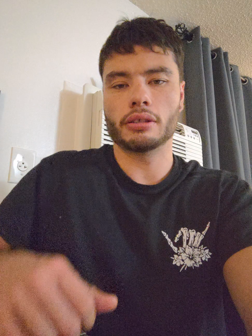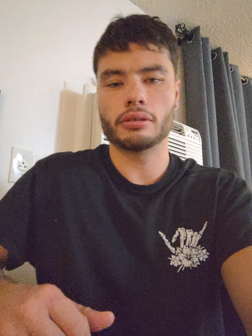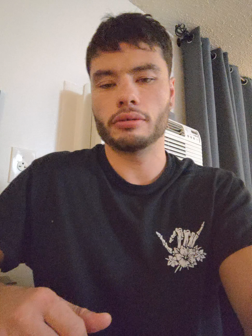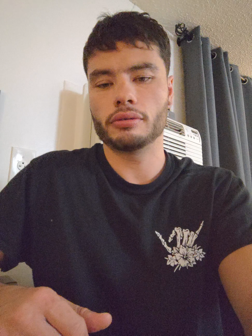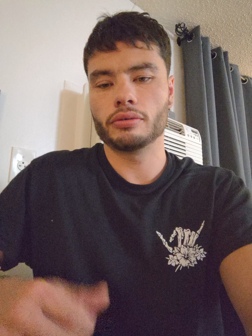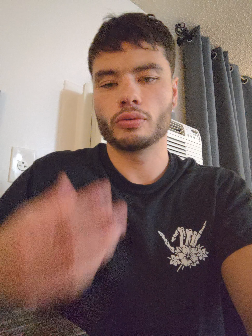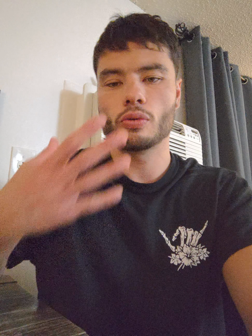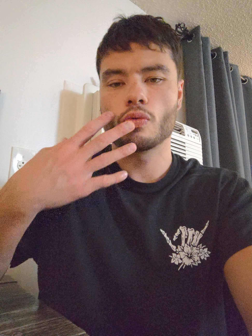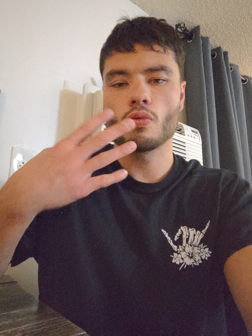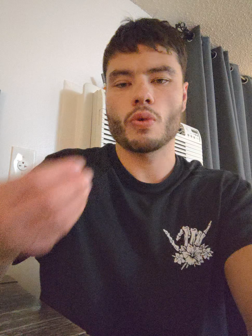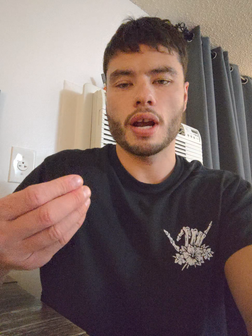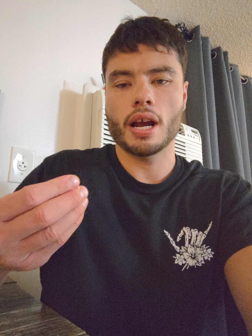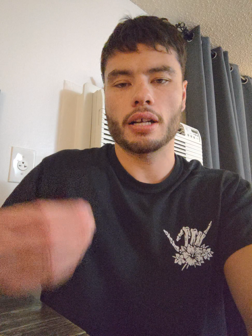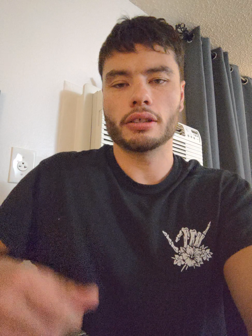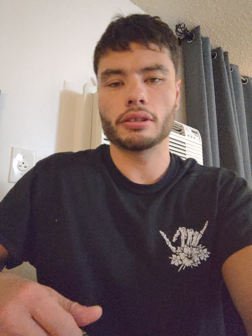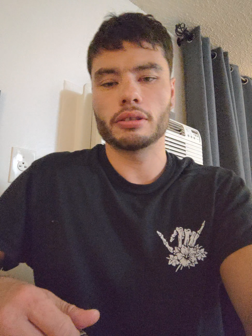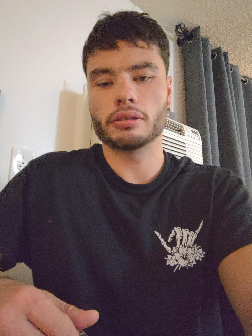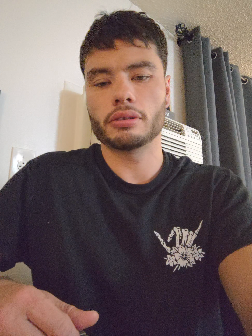wet